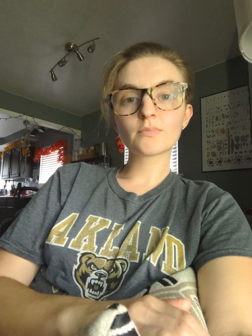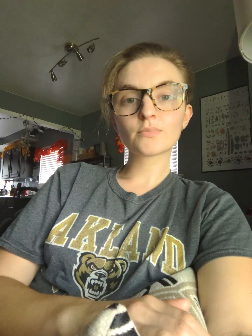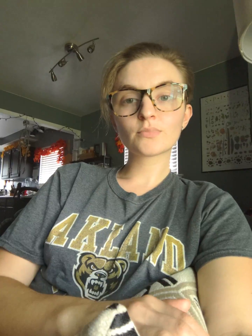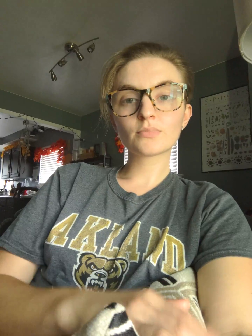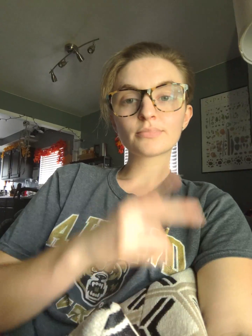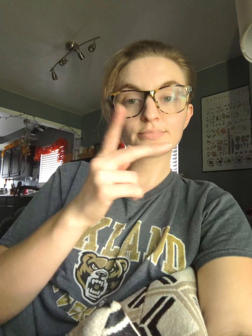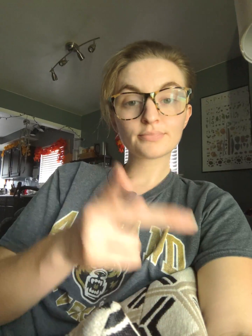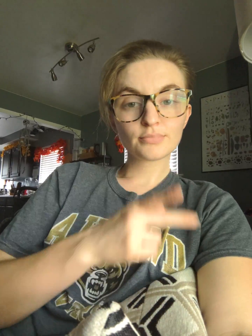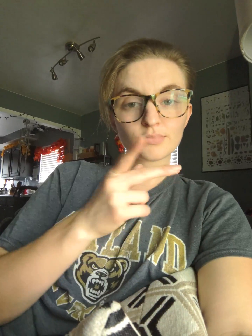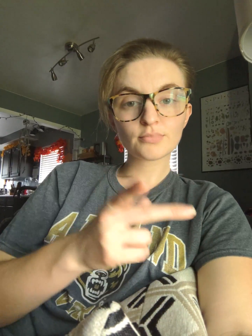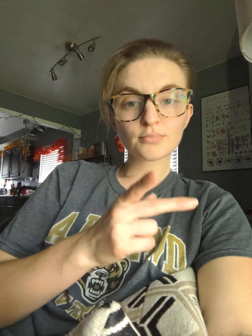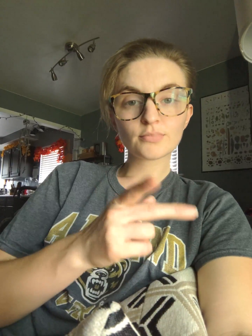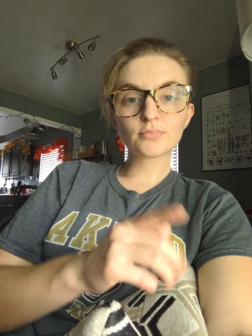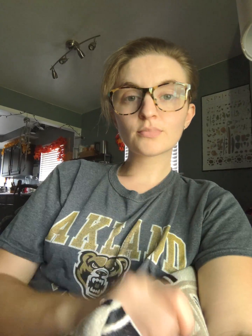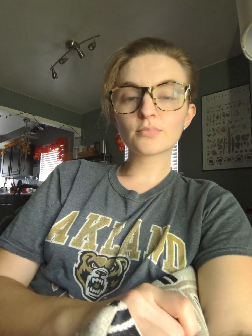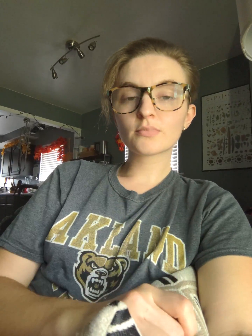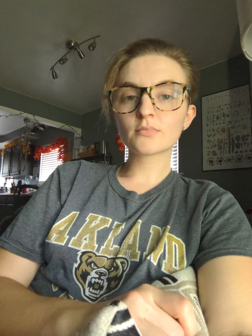careful